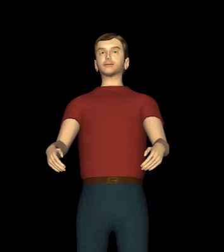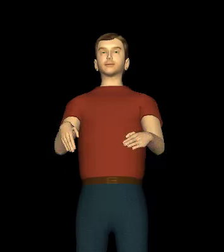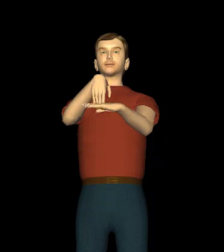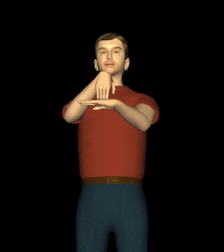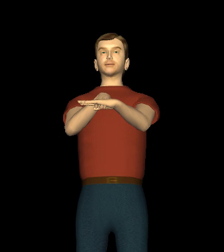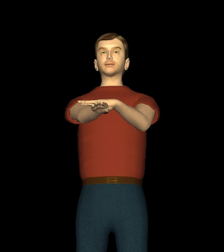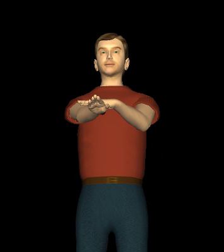قبو